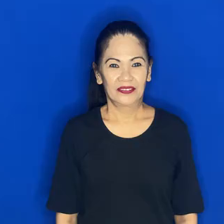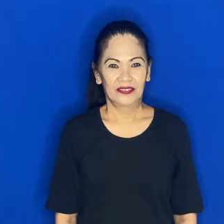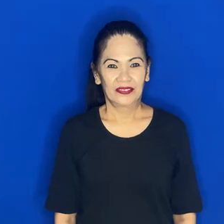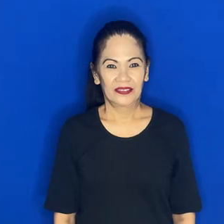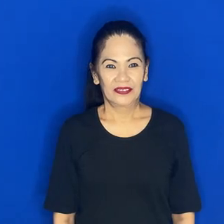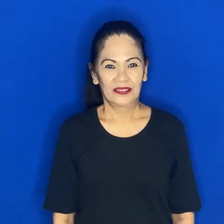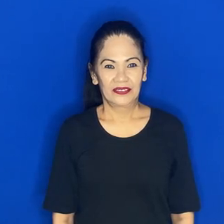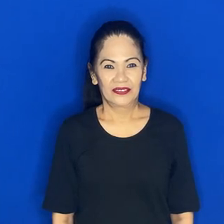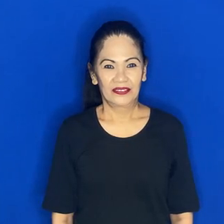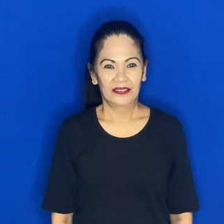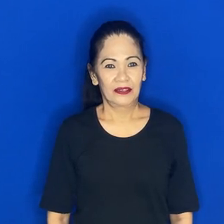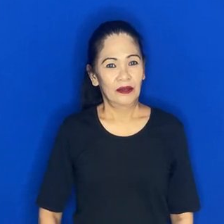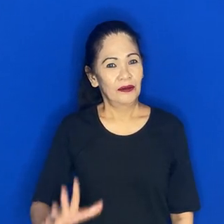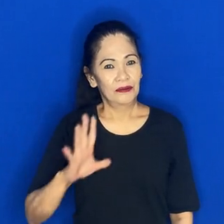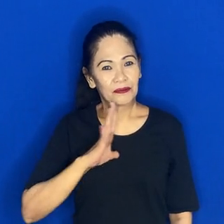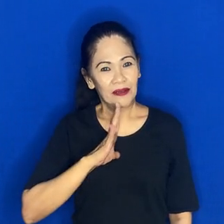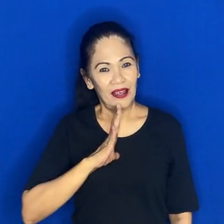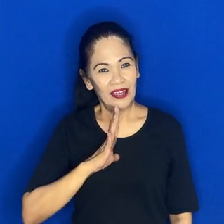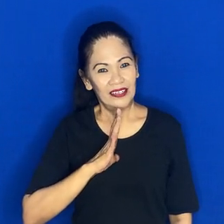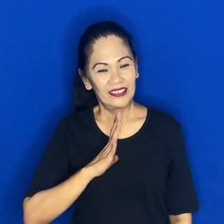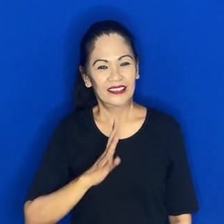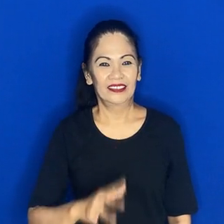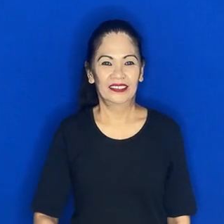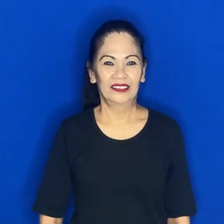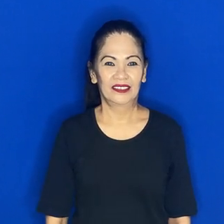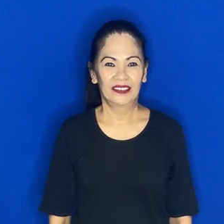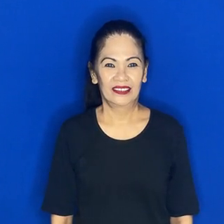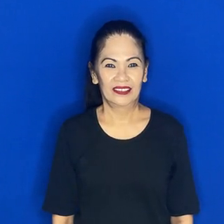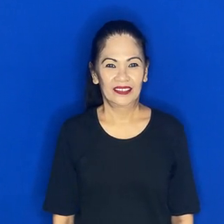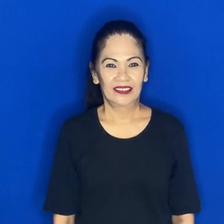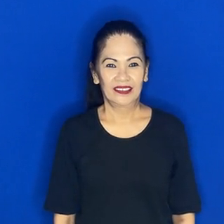im fine